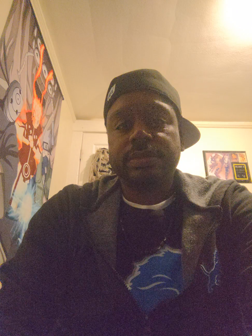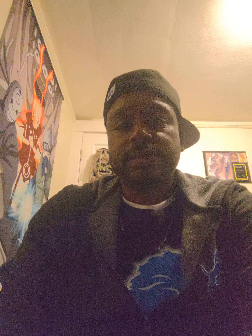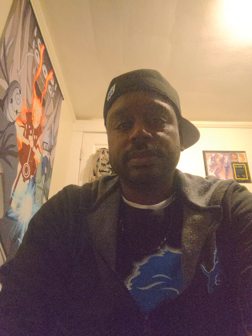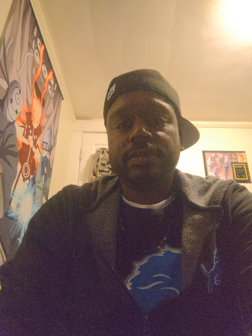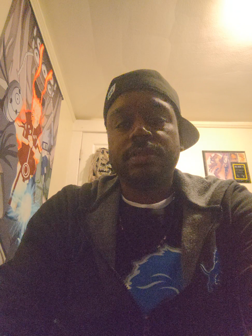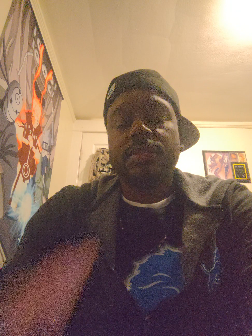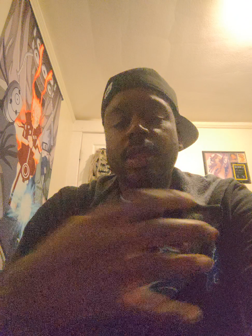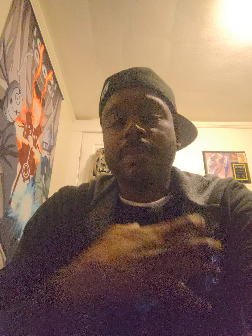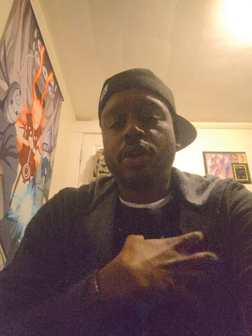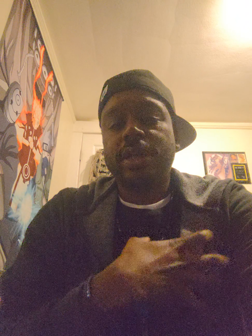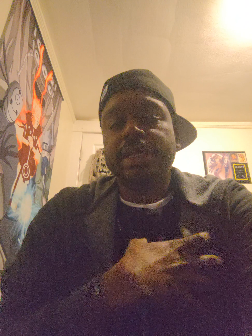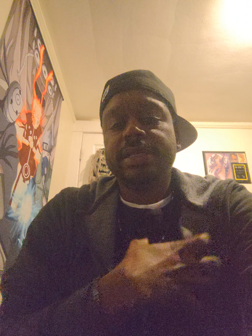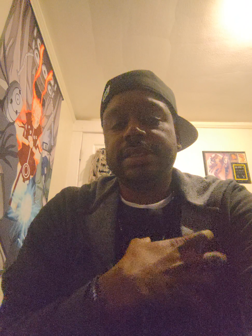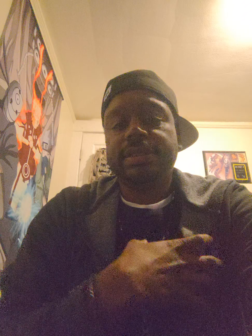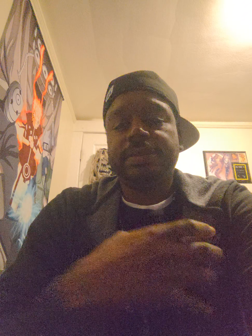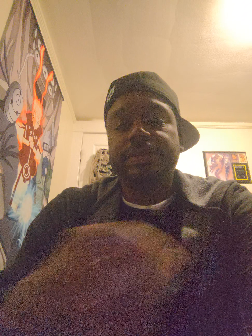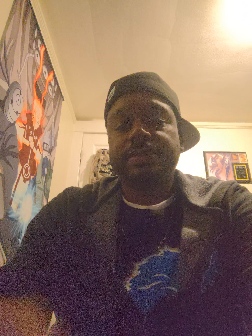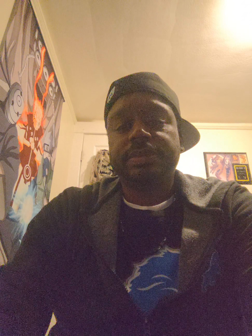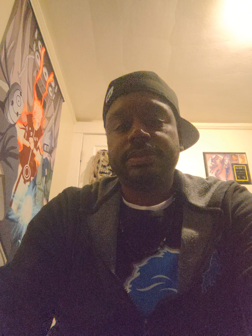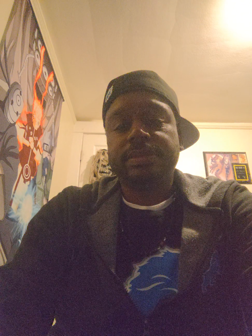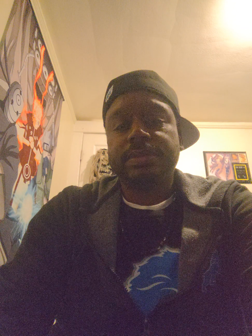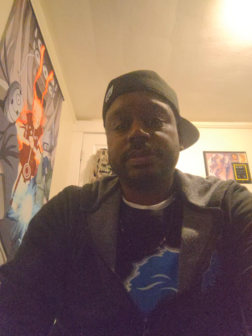police